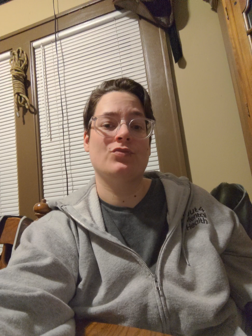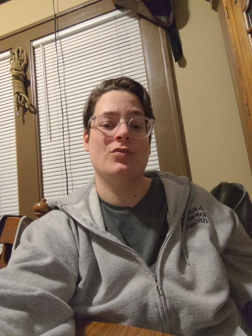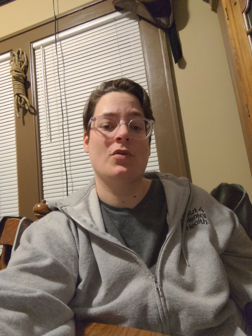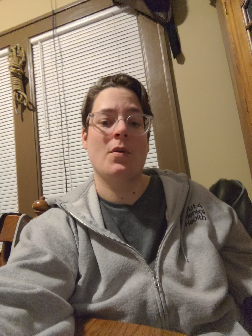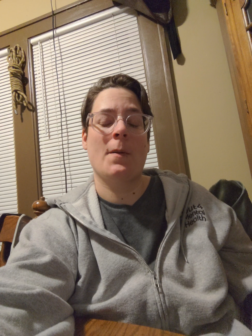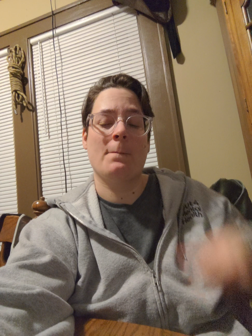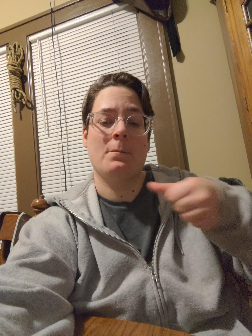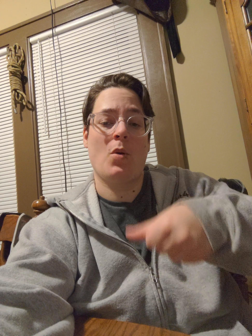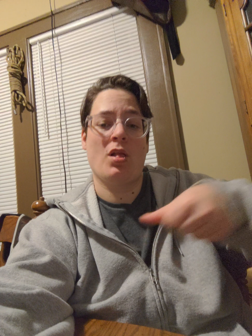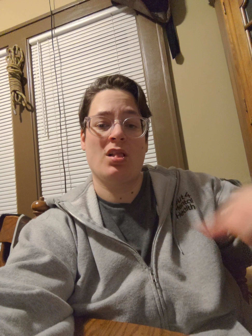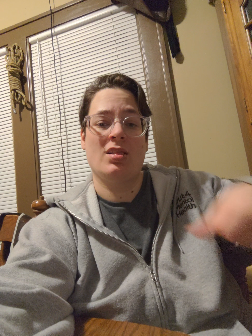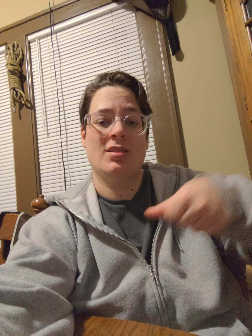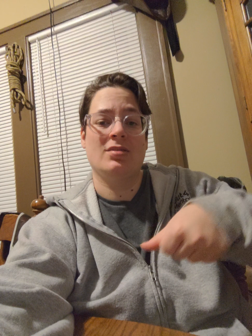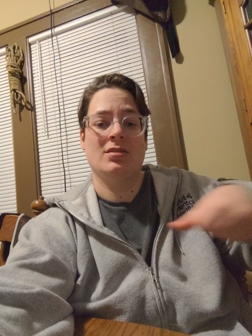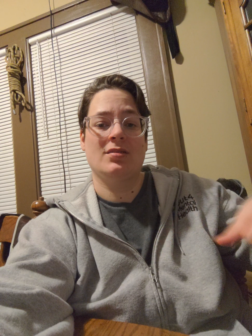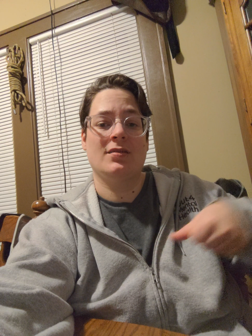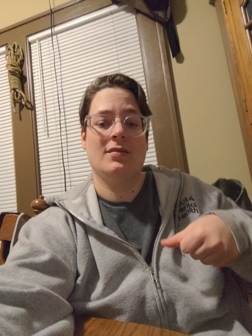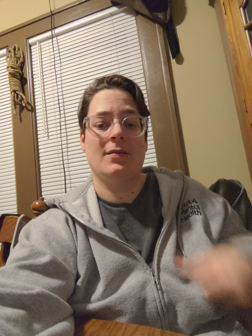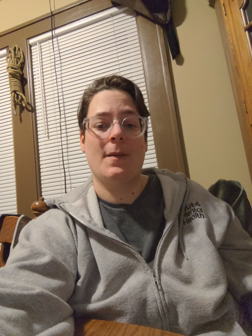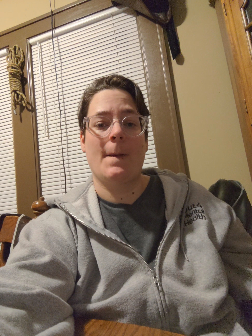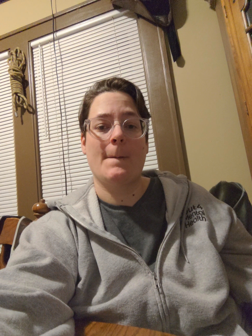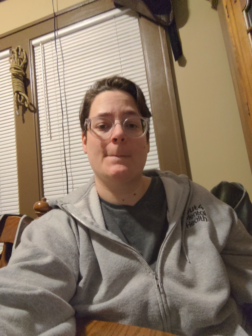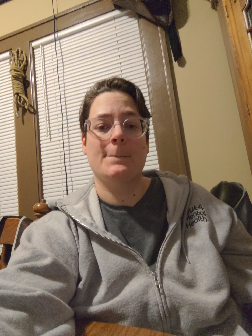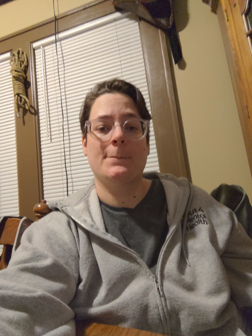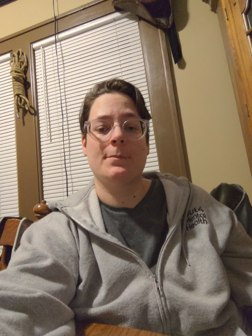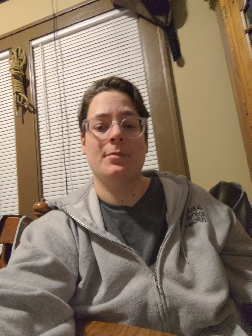puzzle